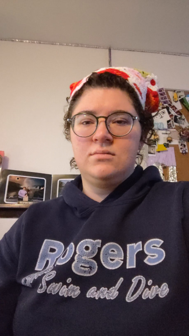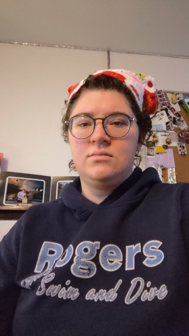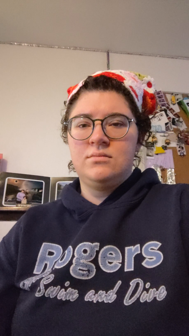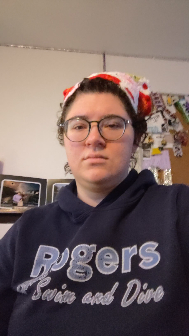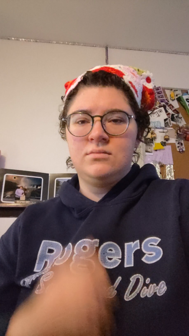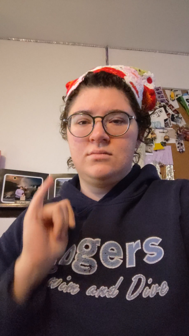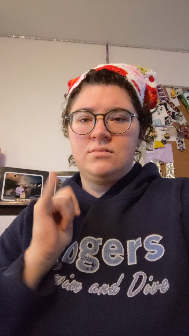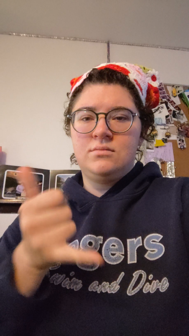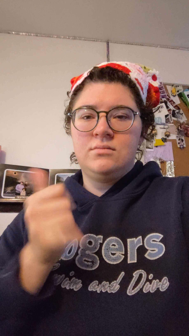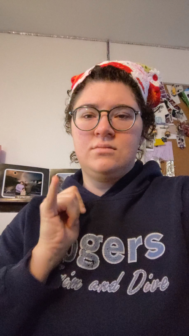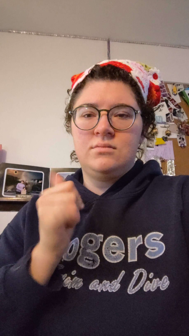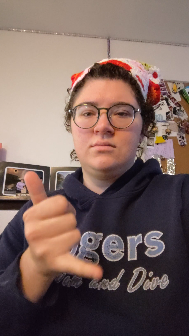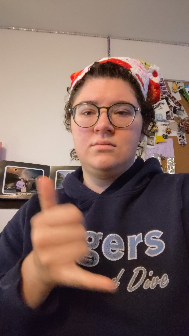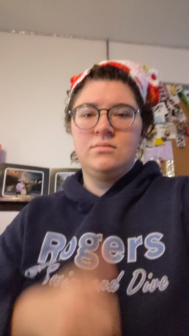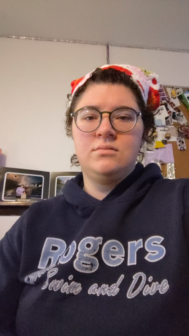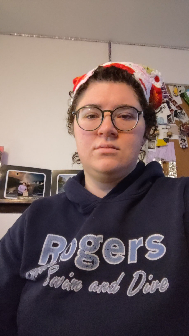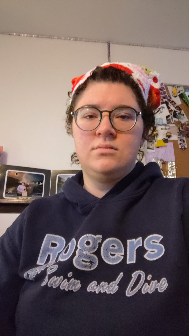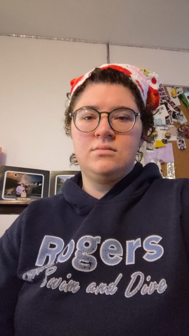rocking chair